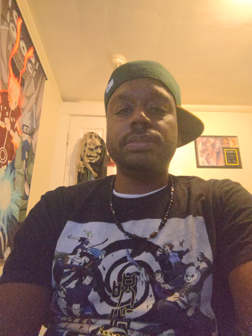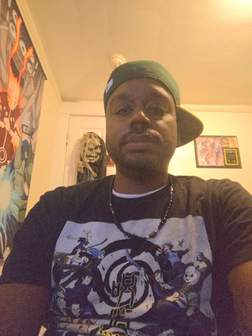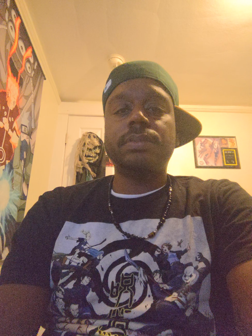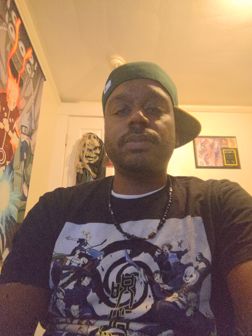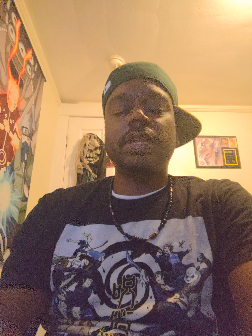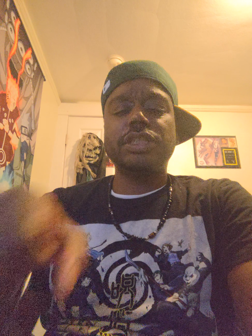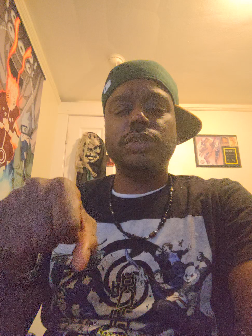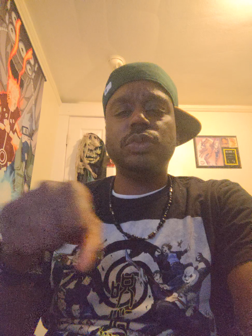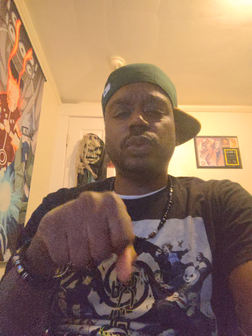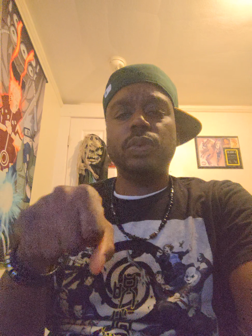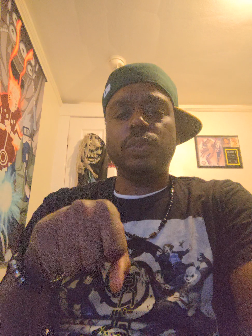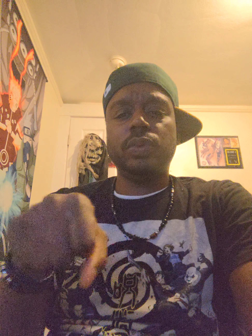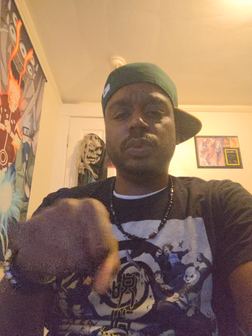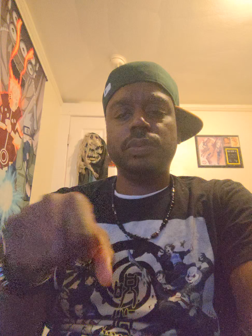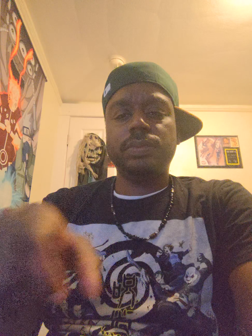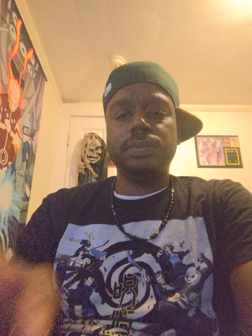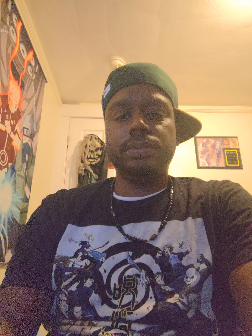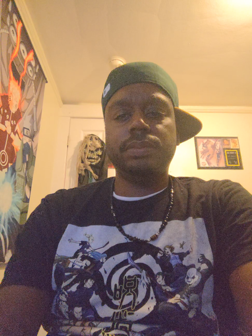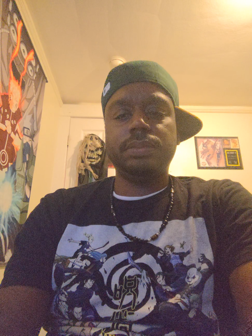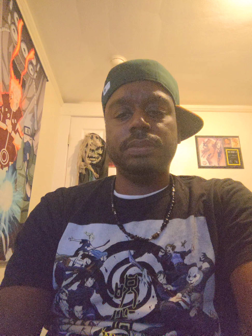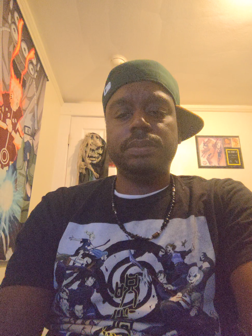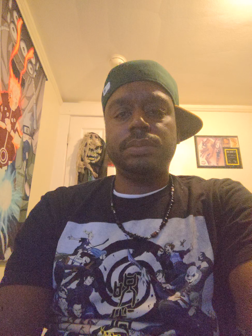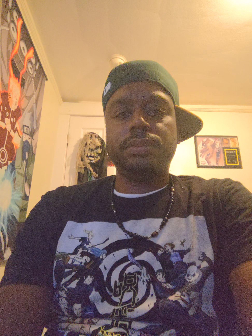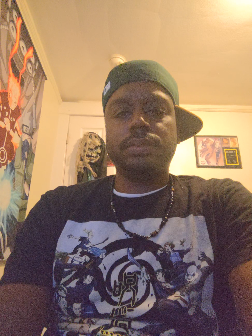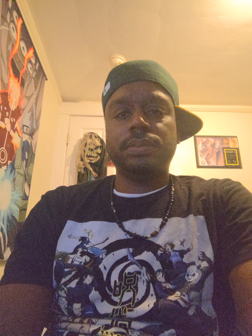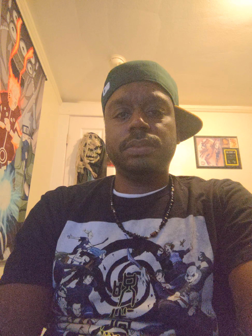shoe